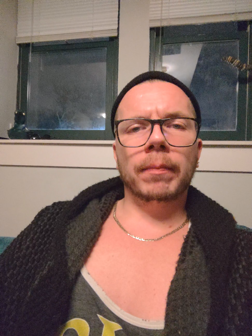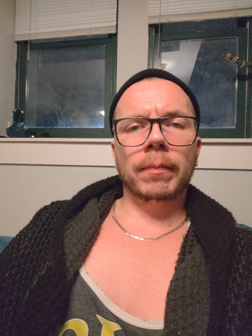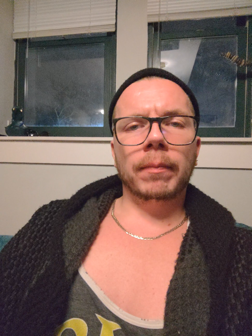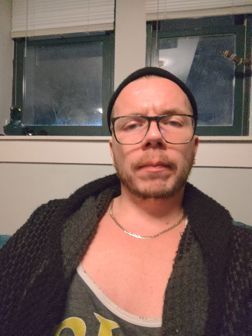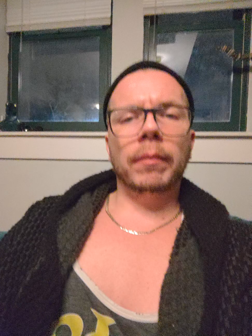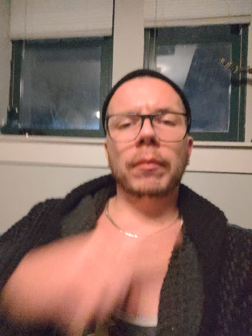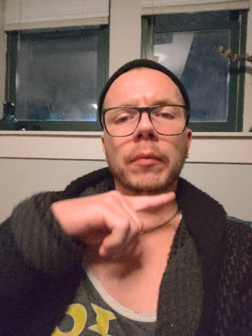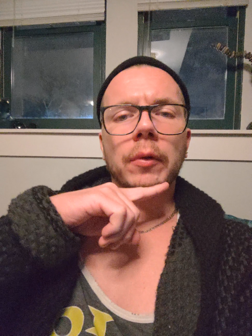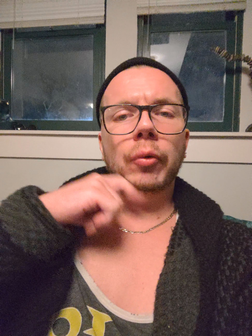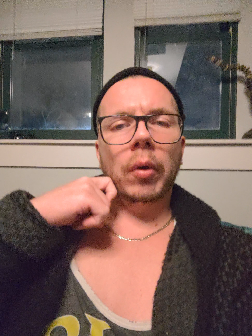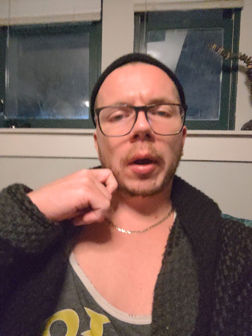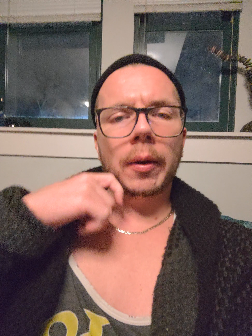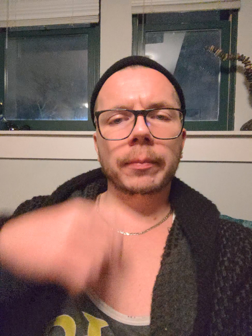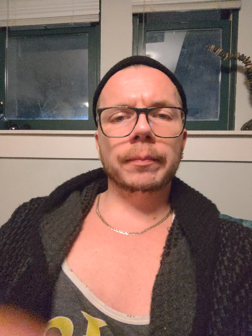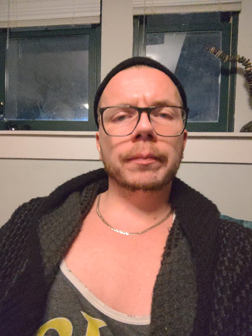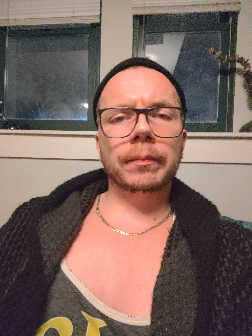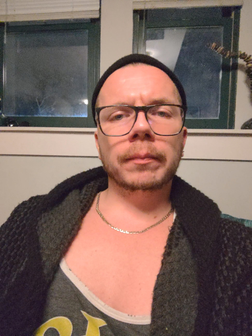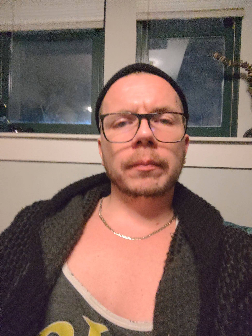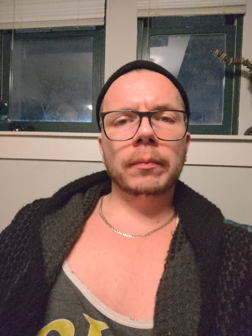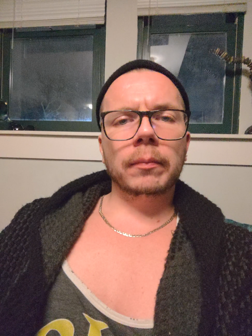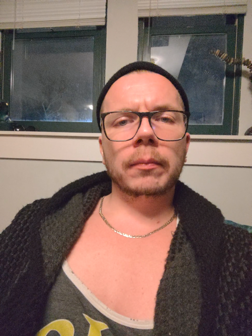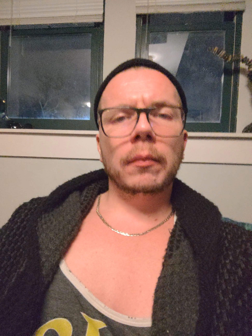dry